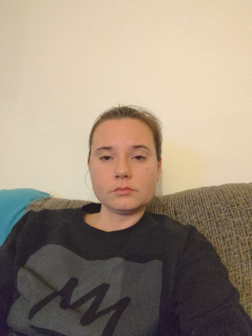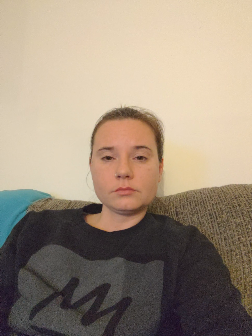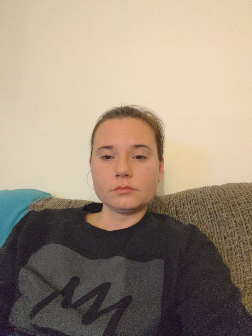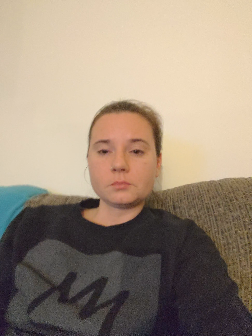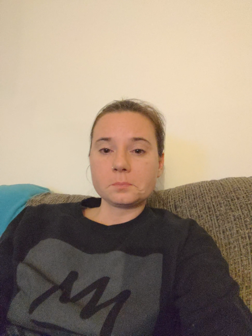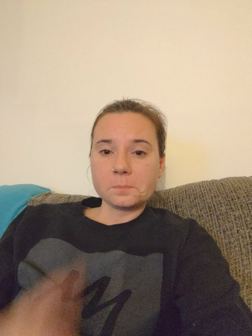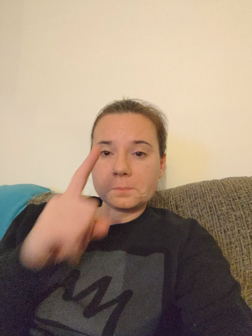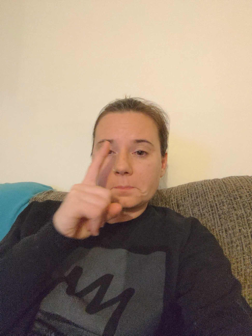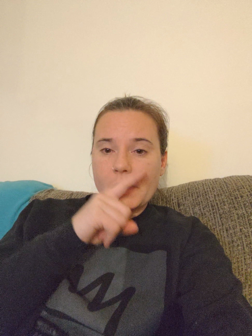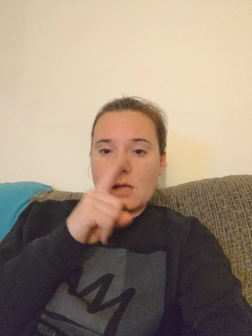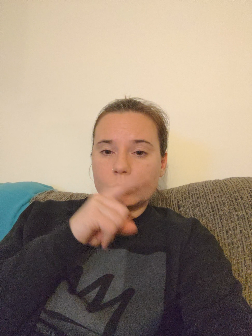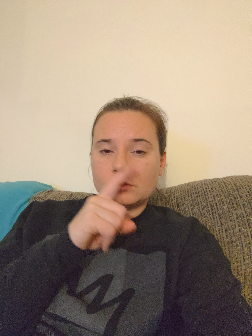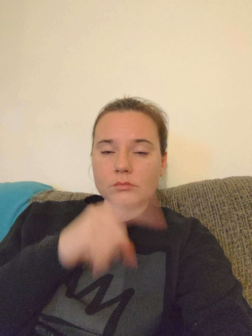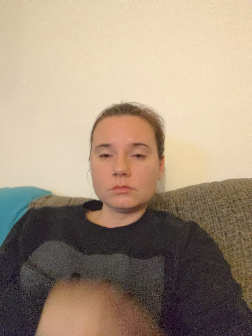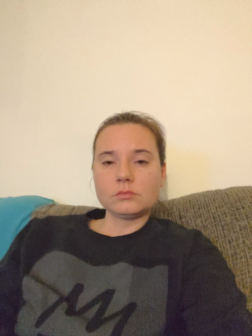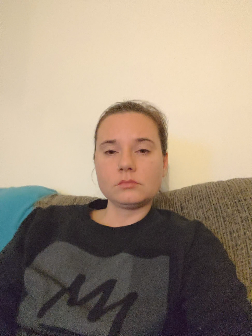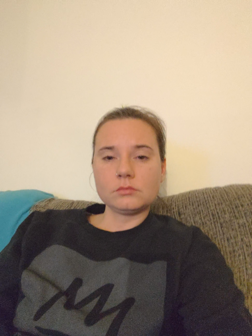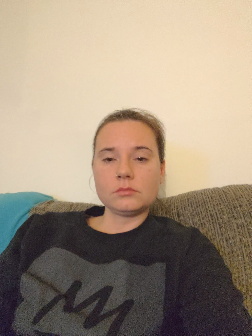mouse